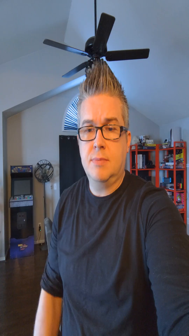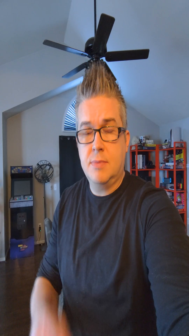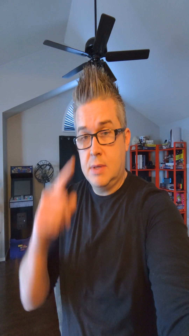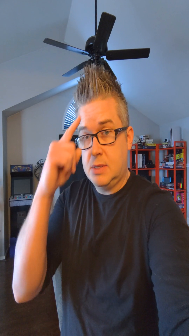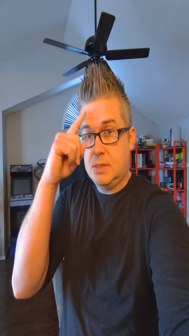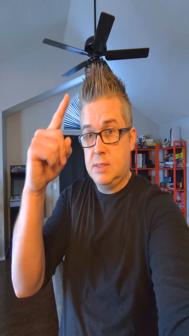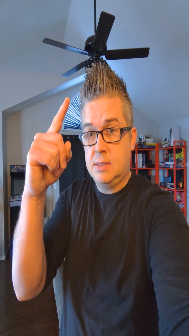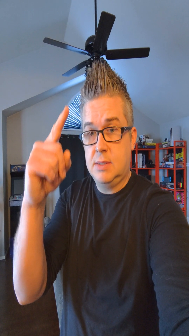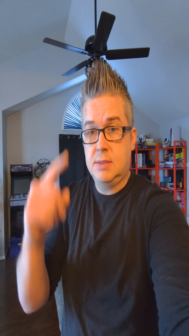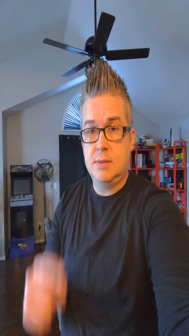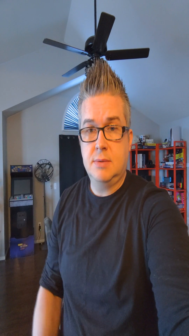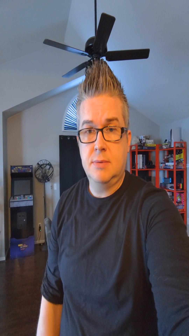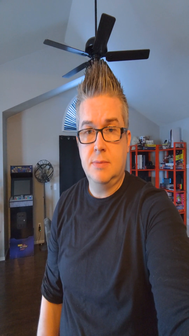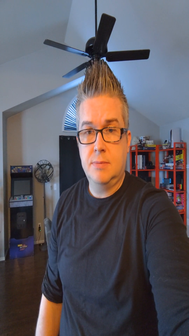penny